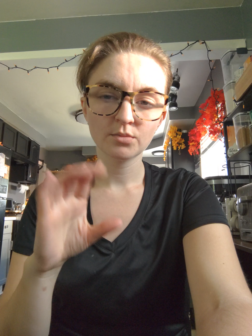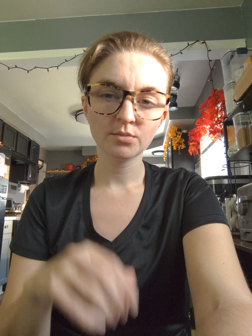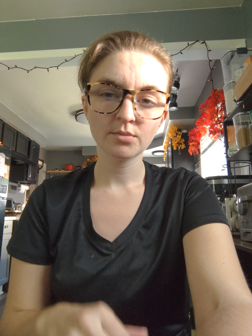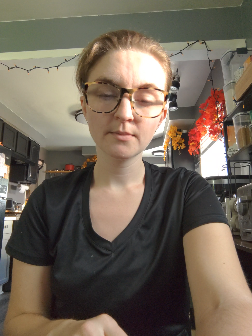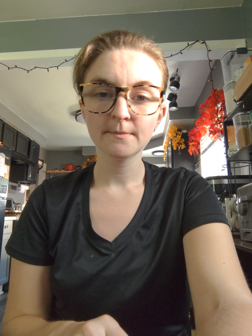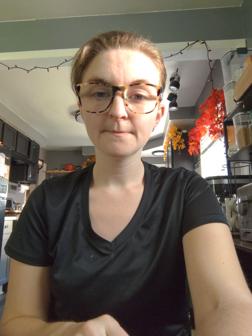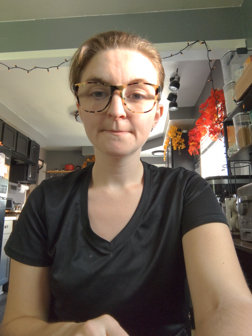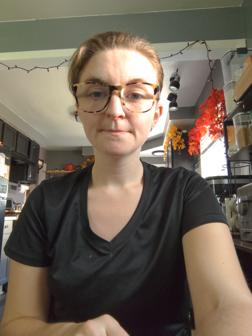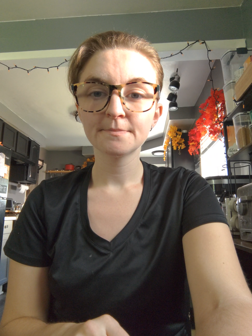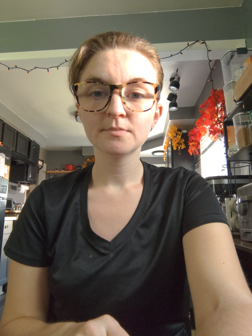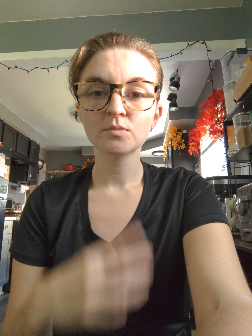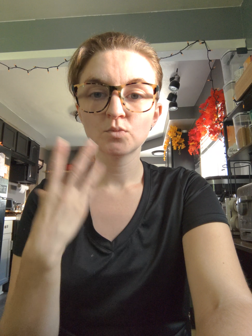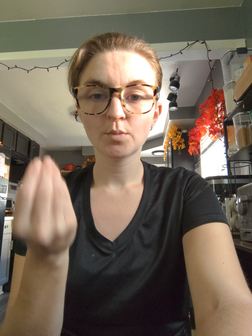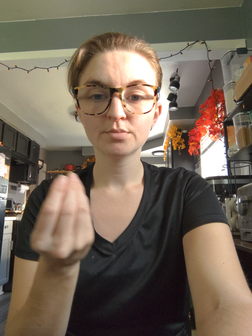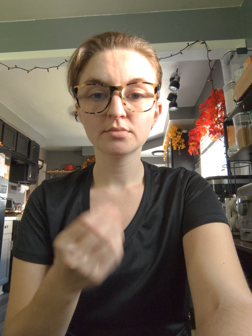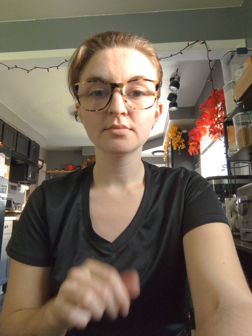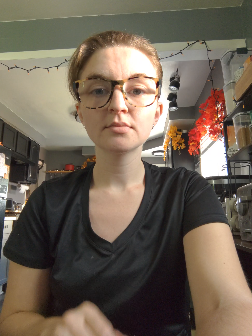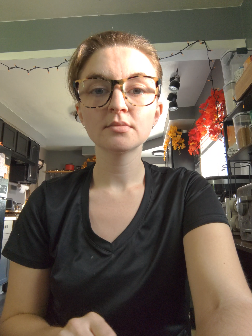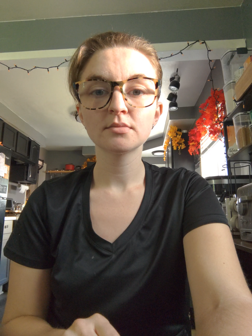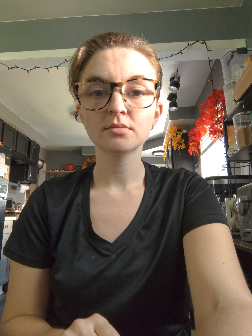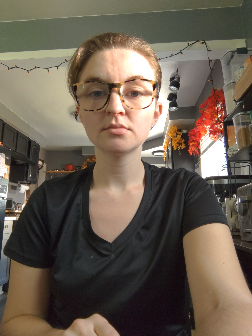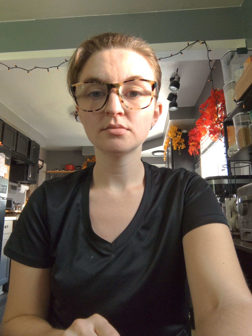got to